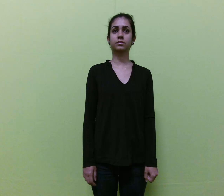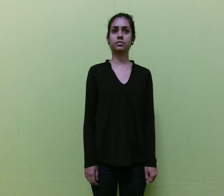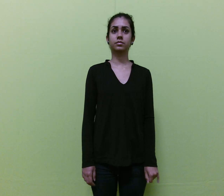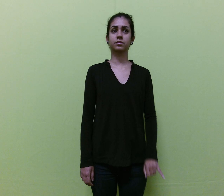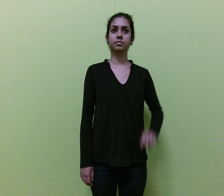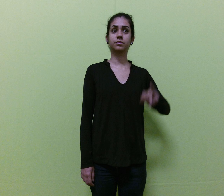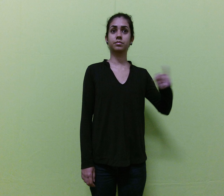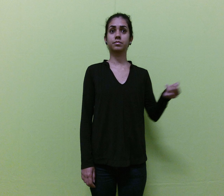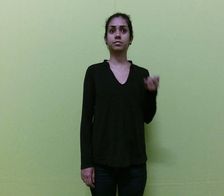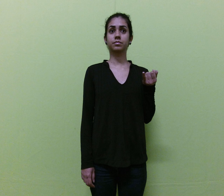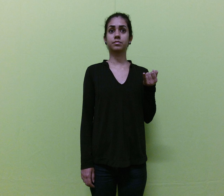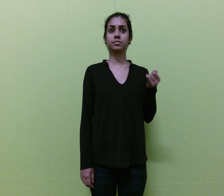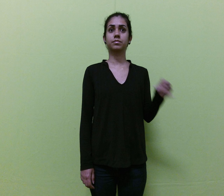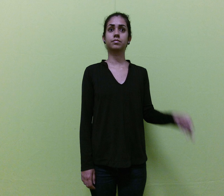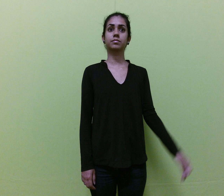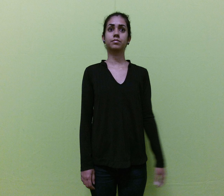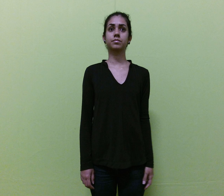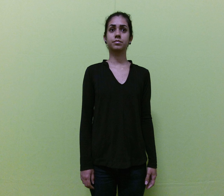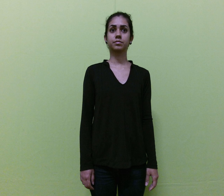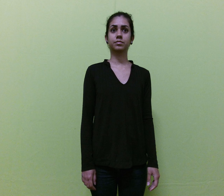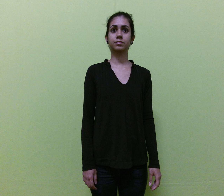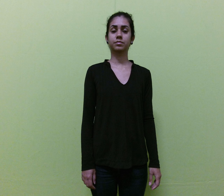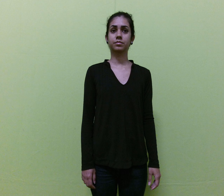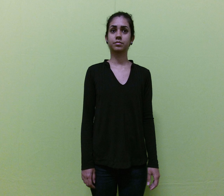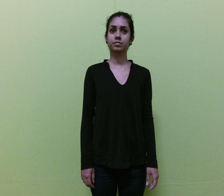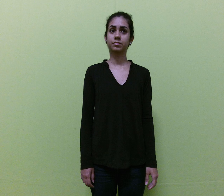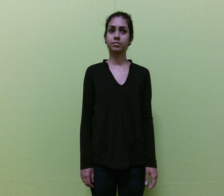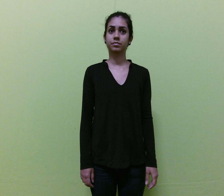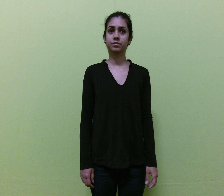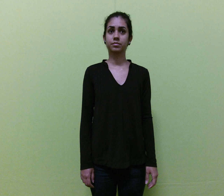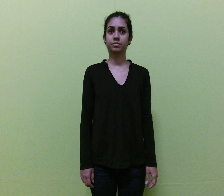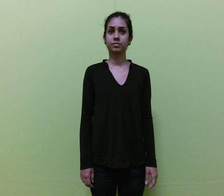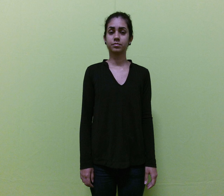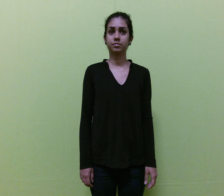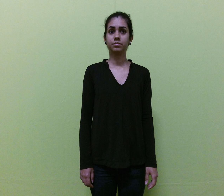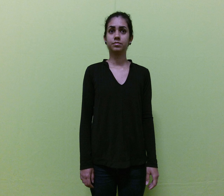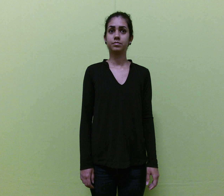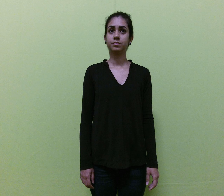aproveitar